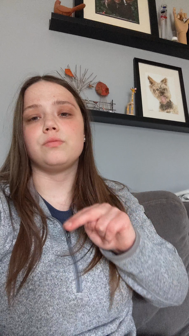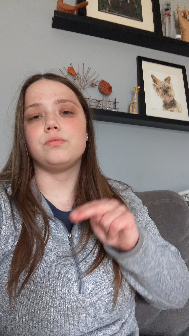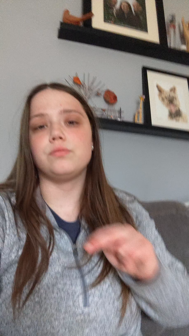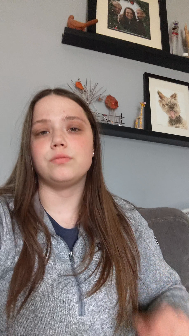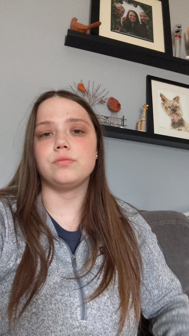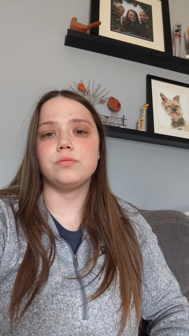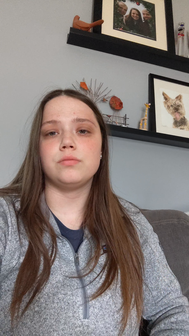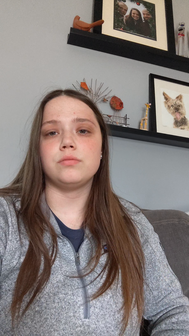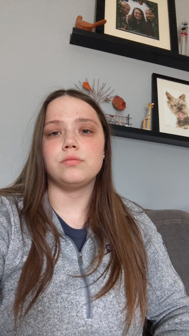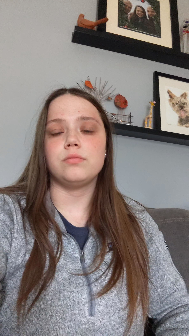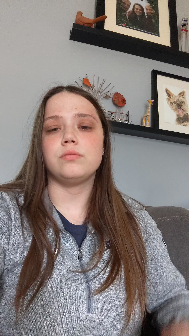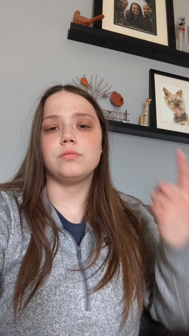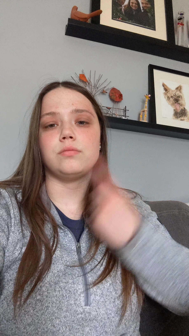day